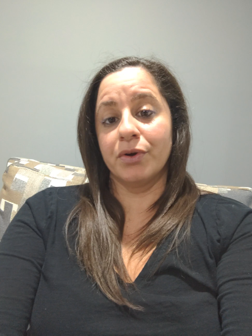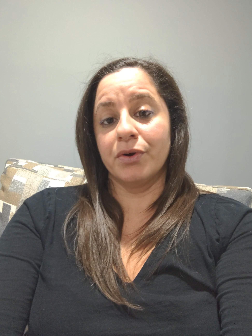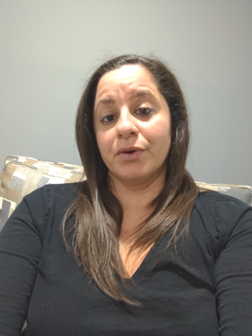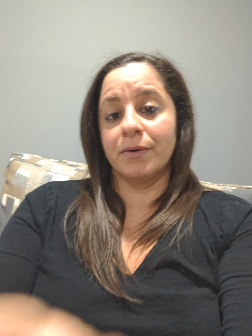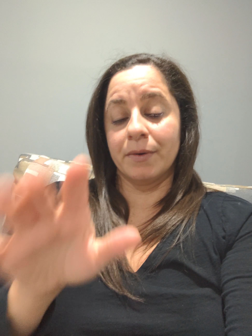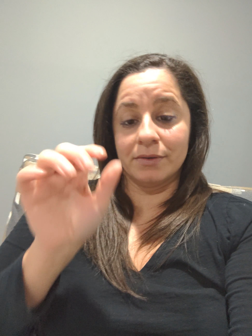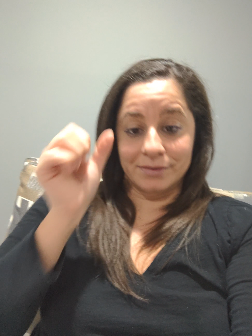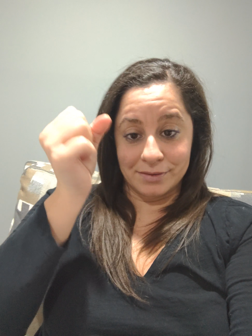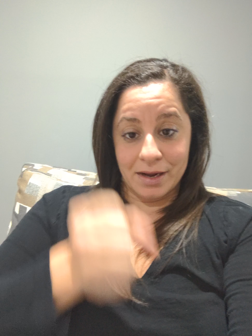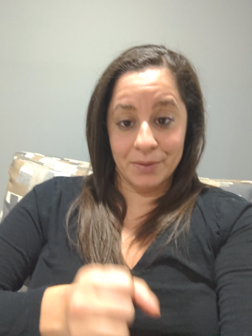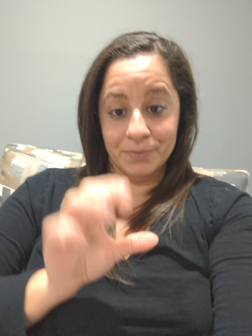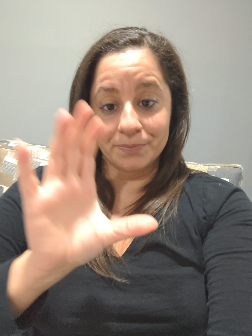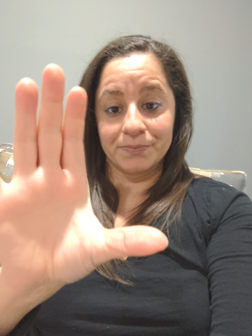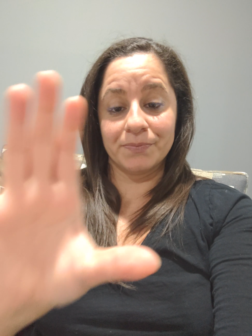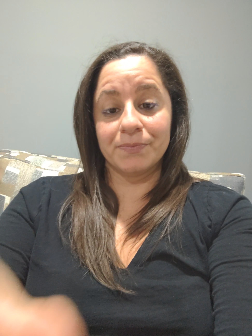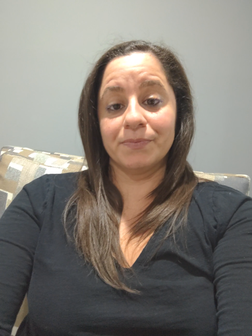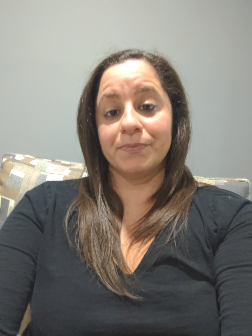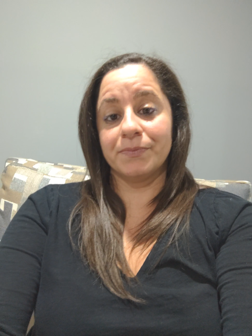mitten